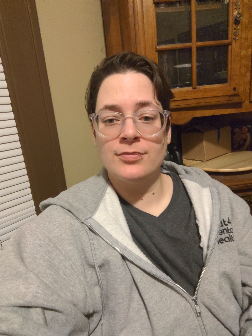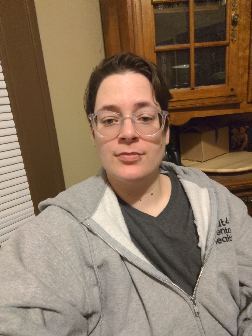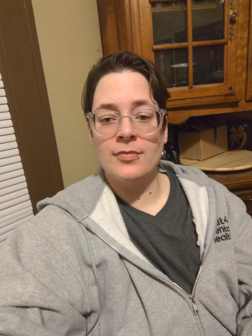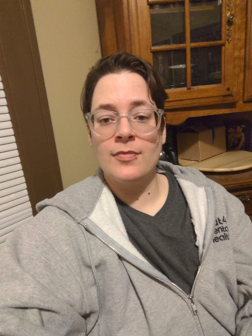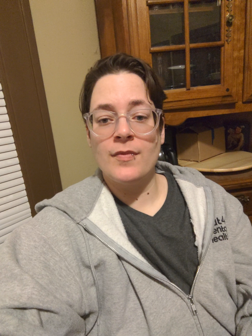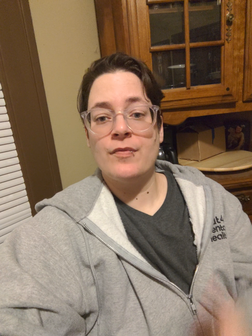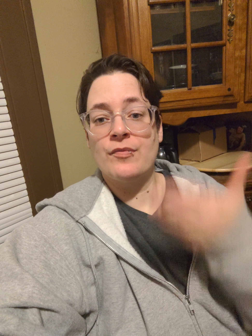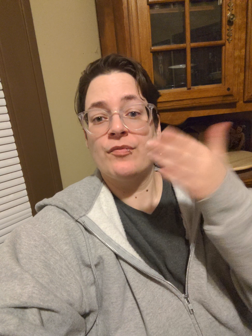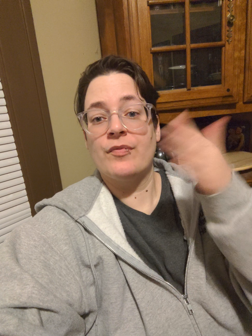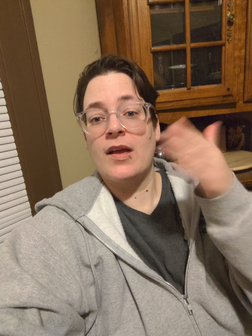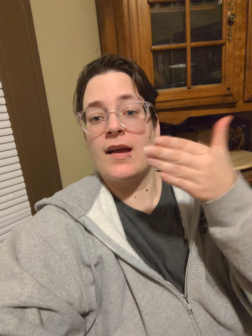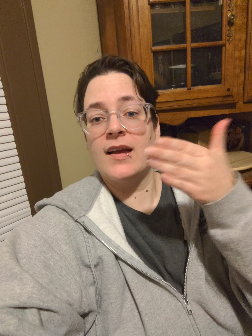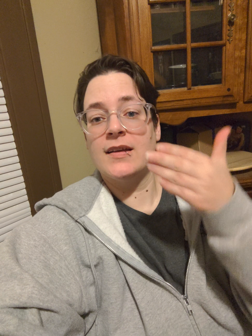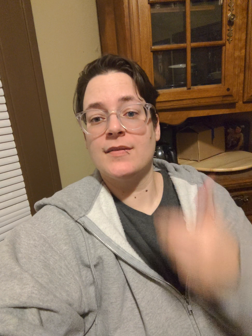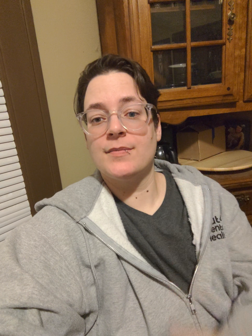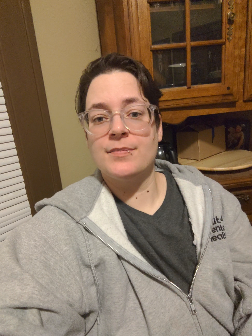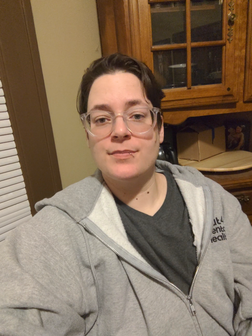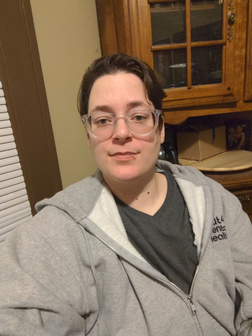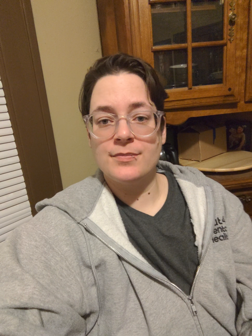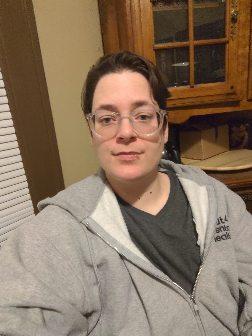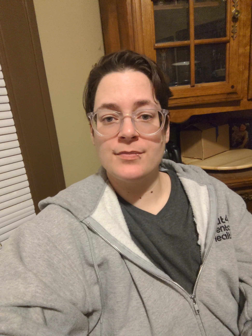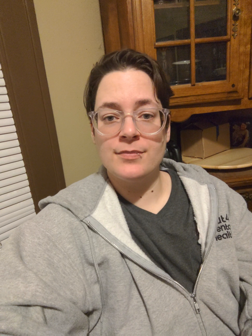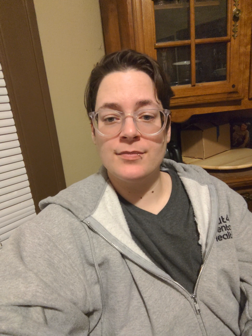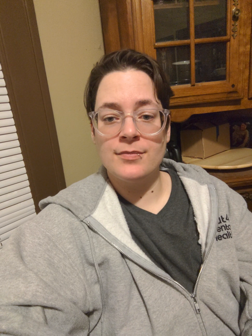flag